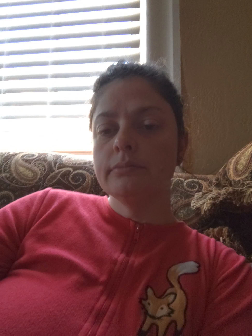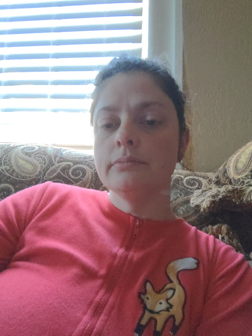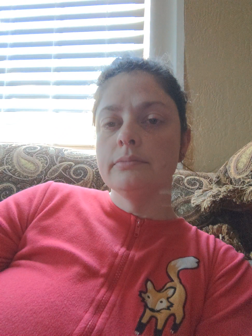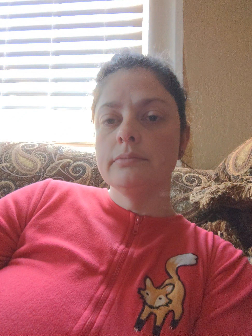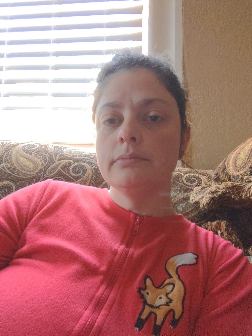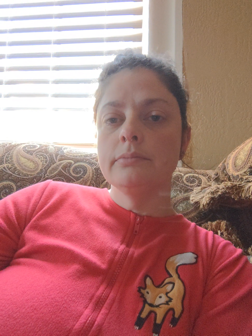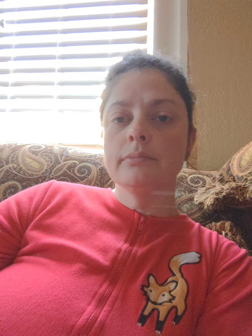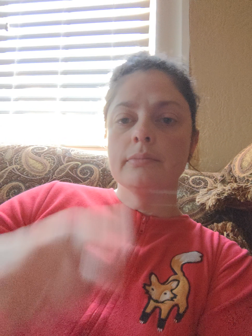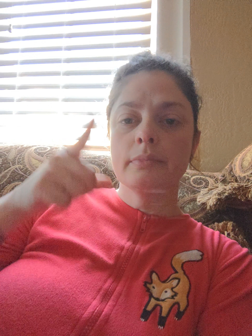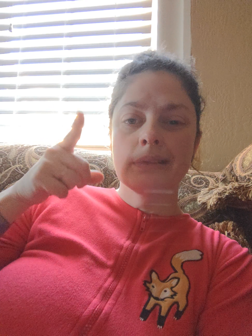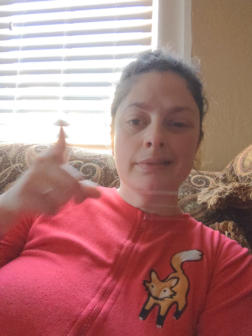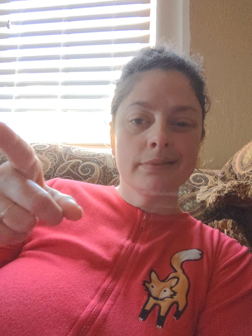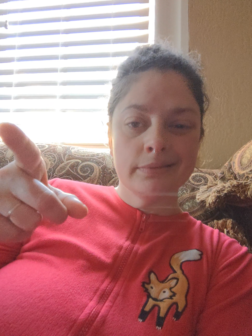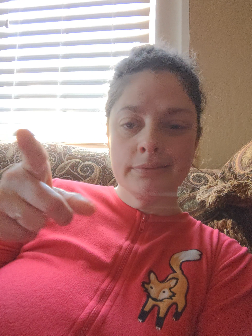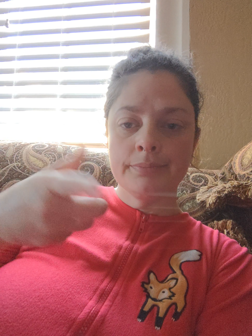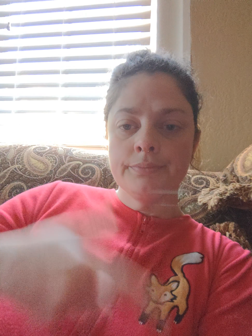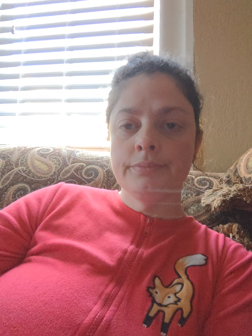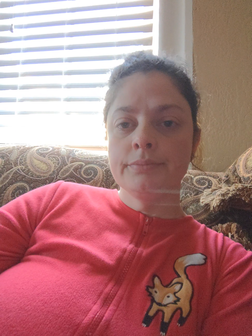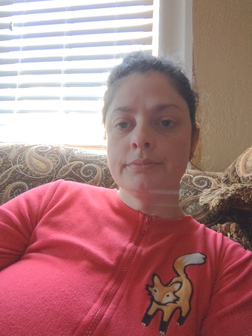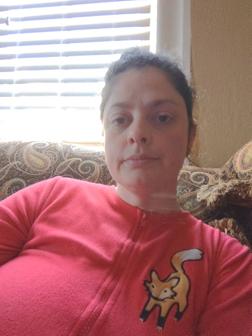he/she/it